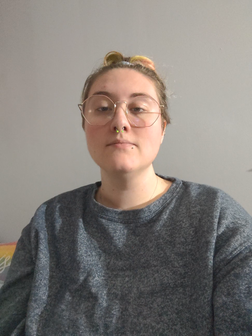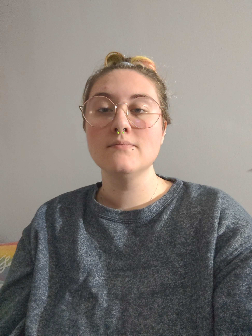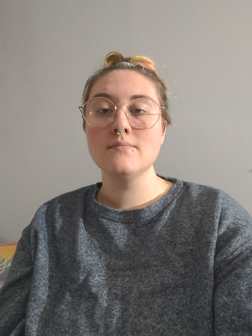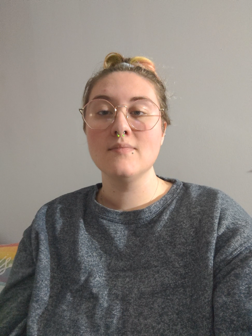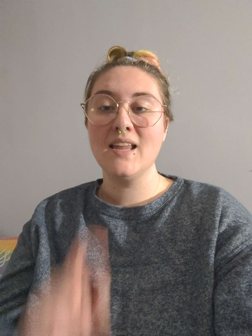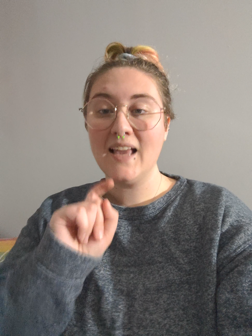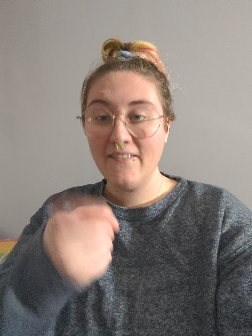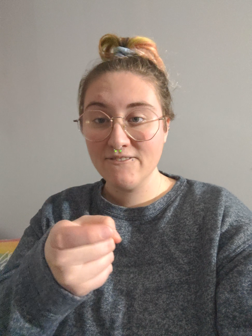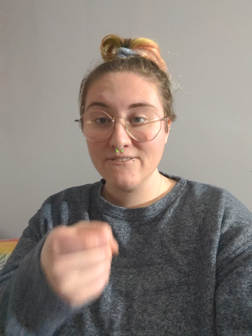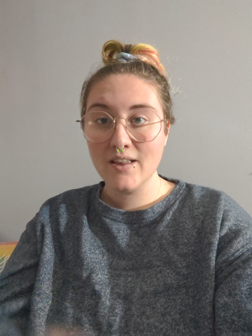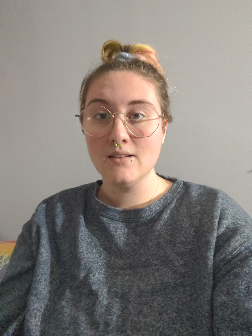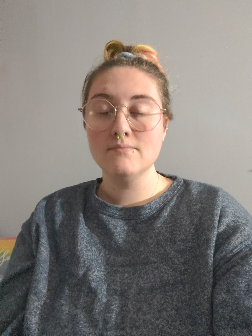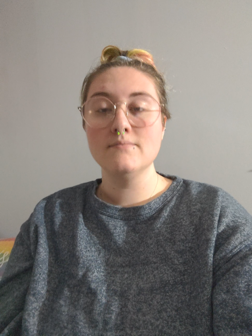gift